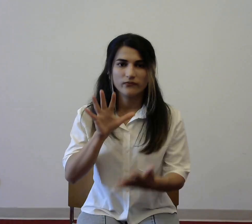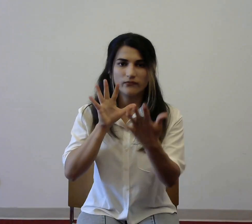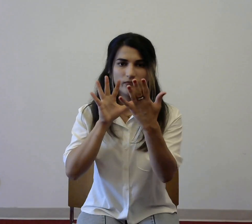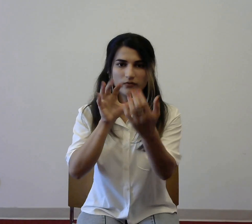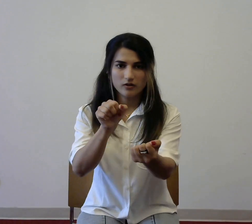avtobus